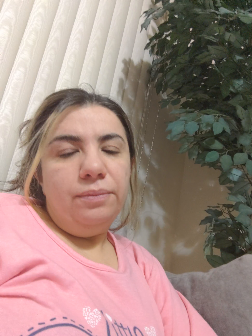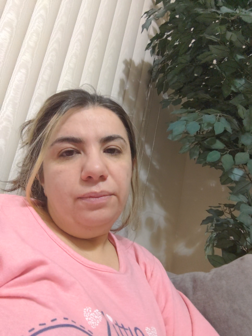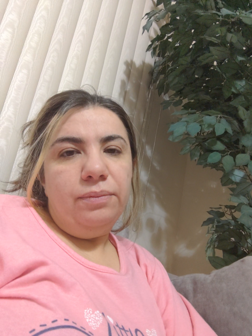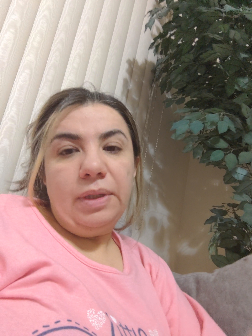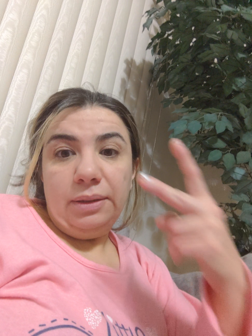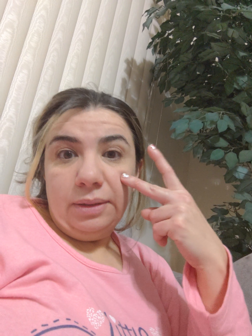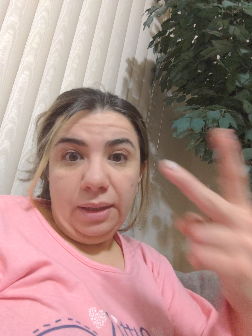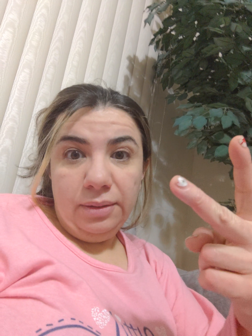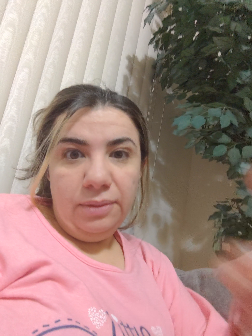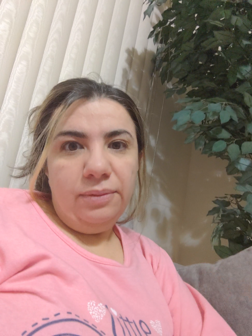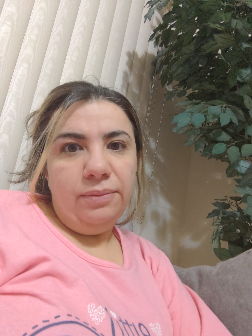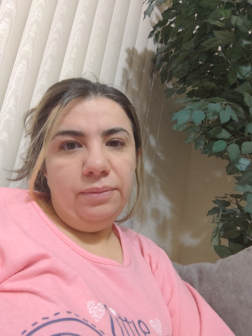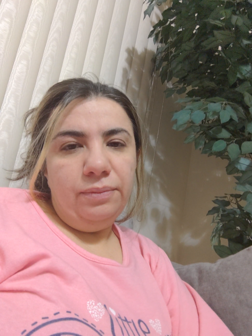see